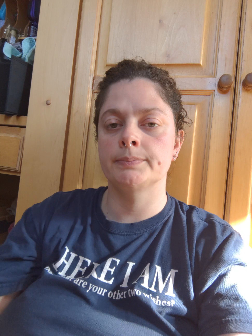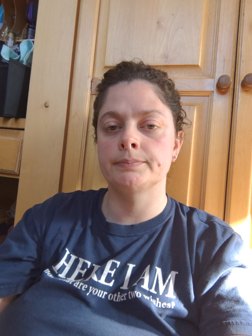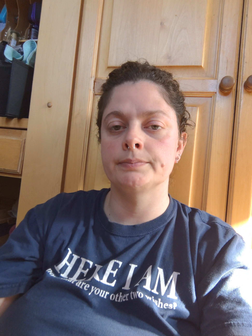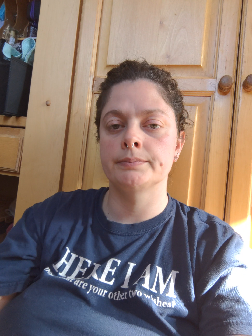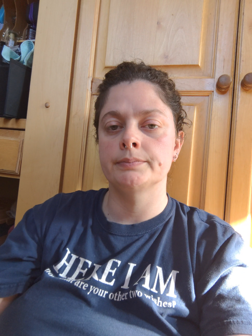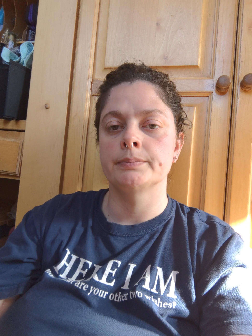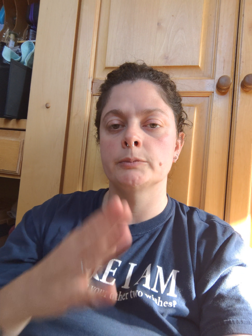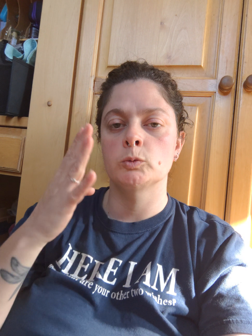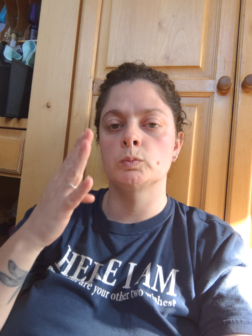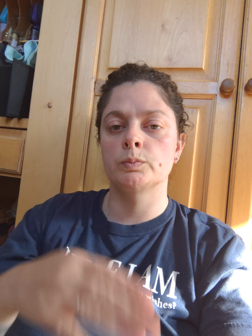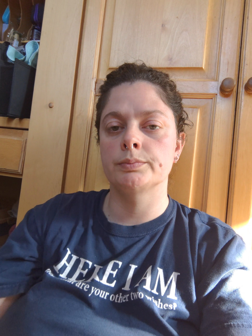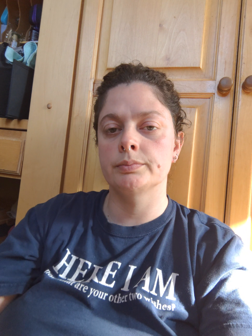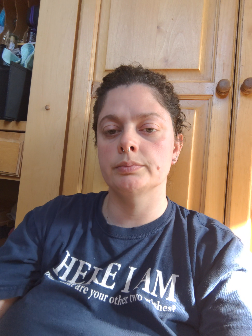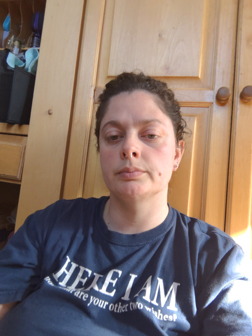blue